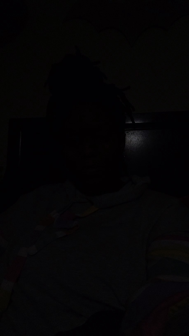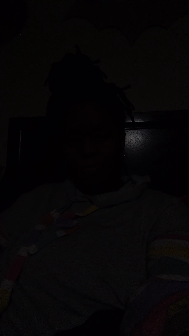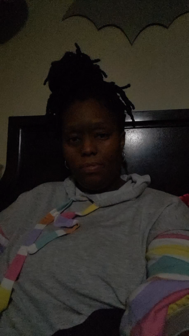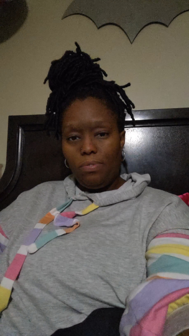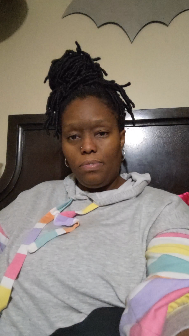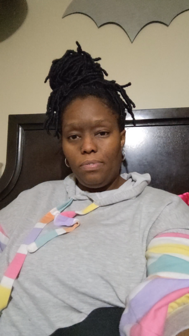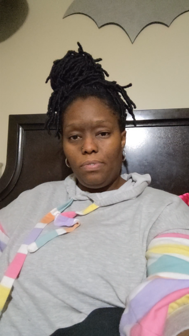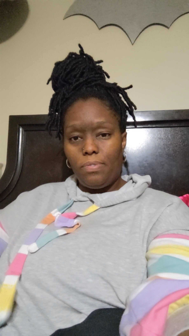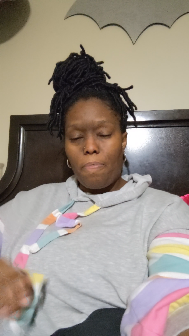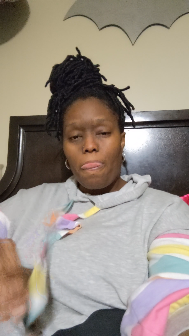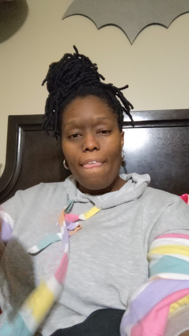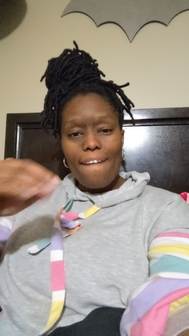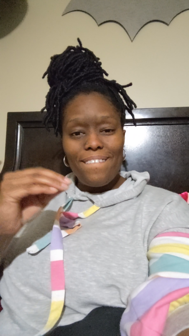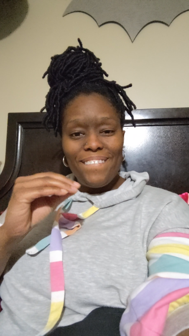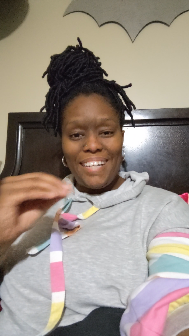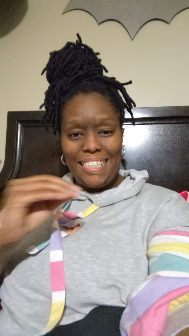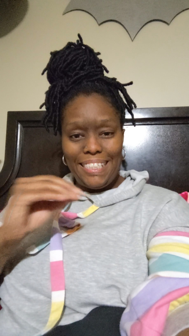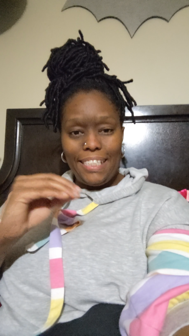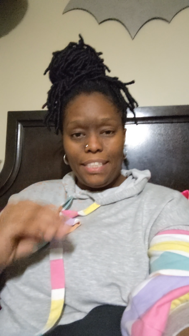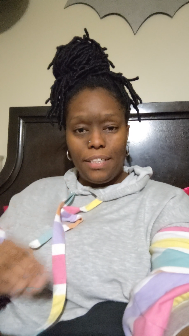fix